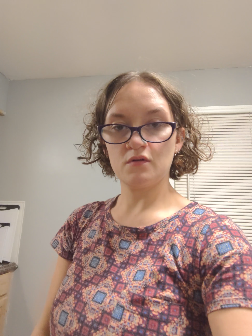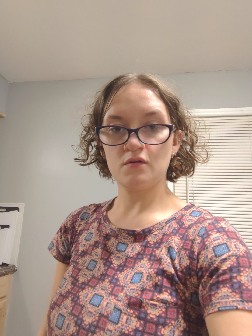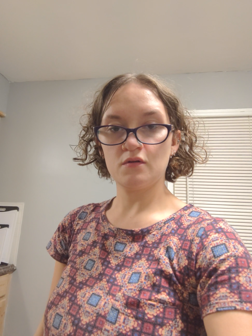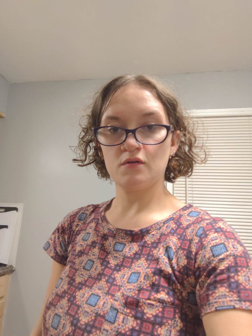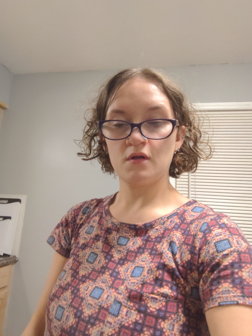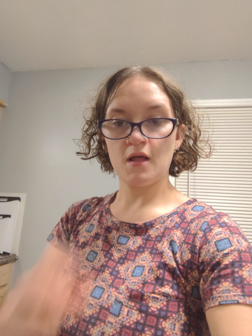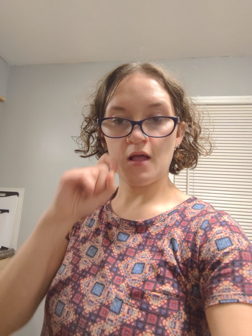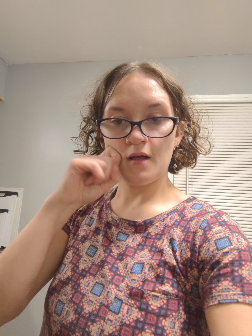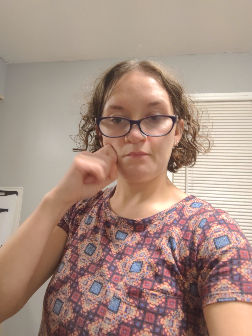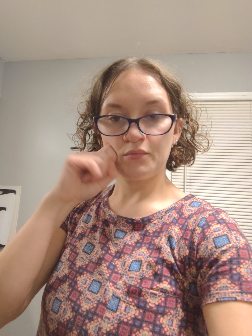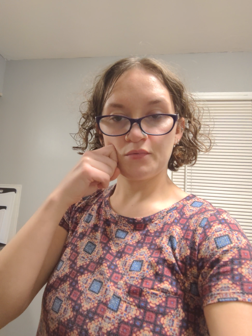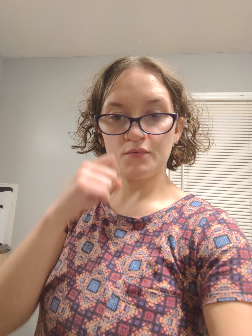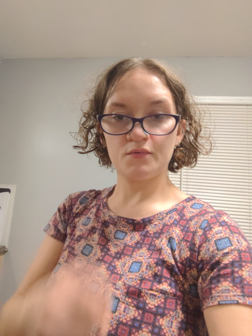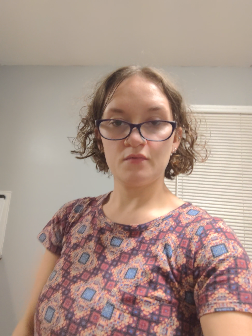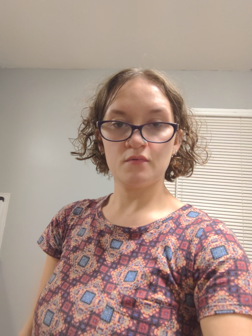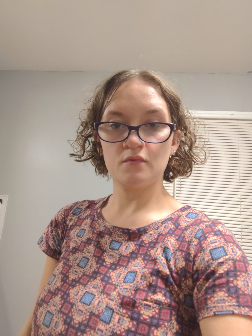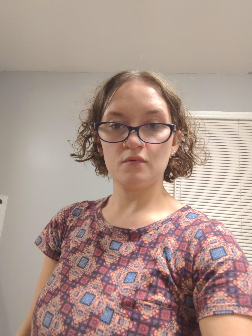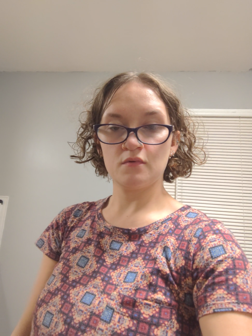apple